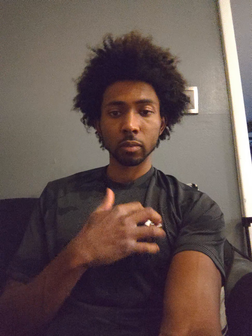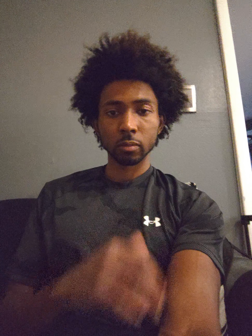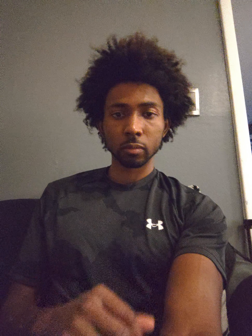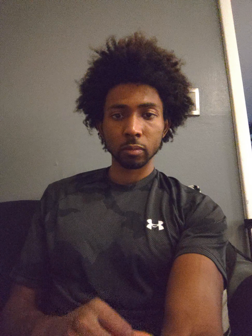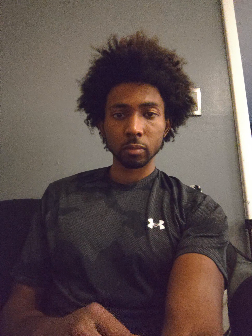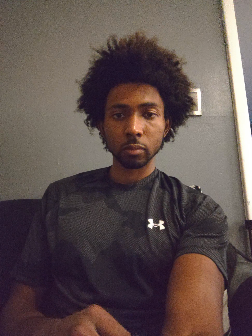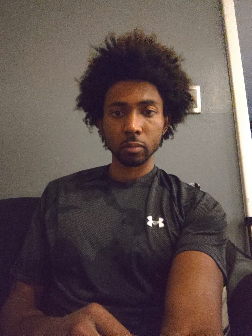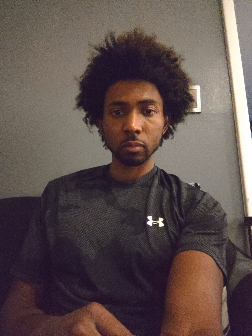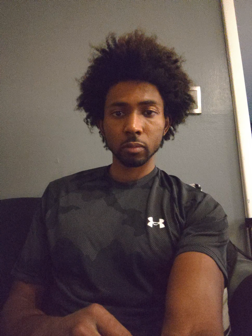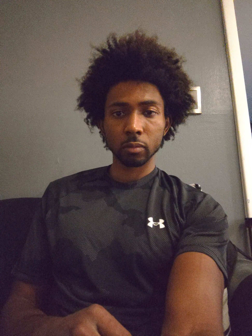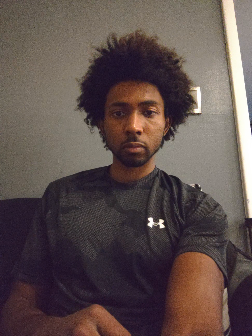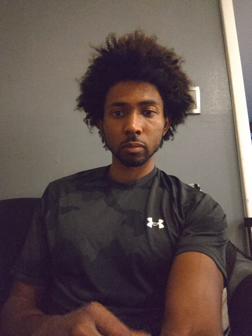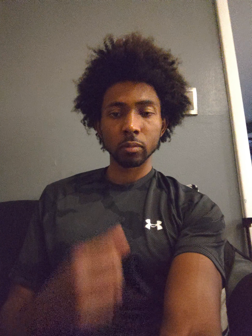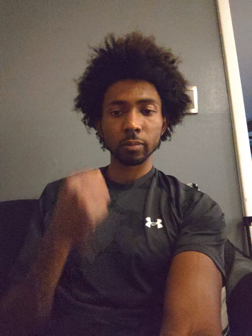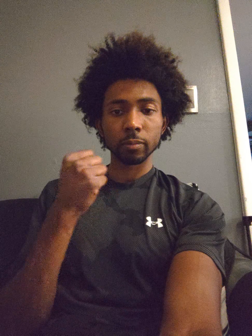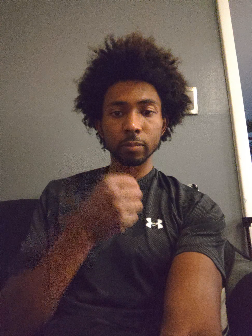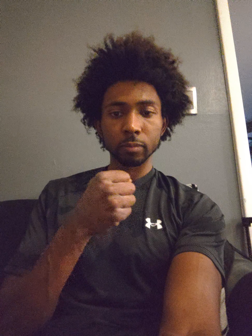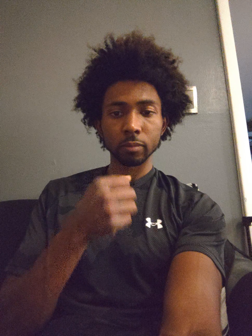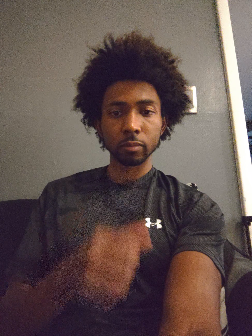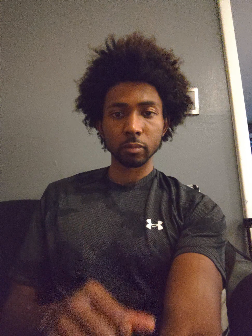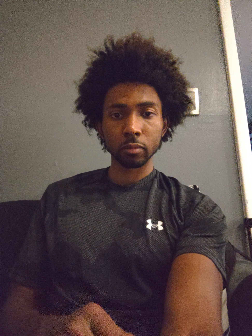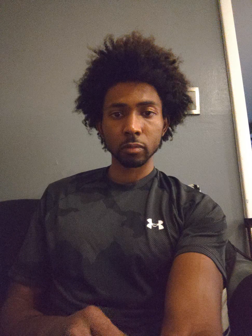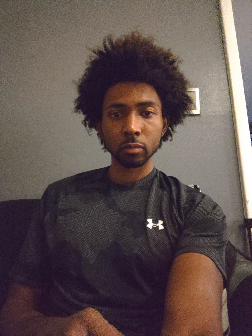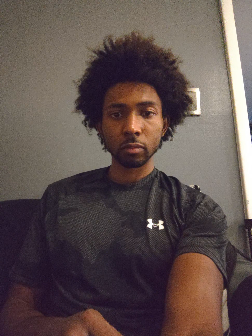hit